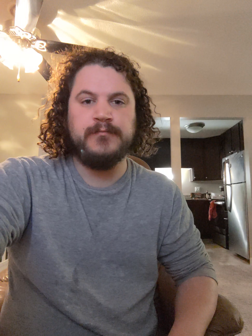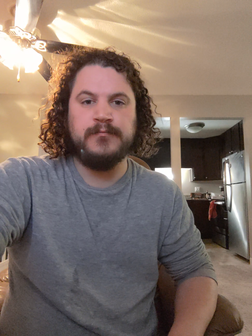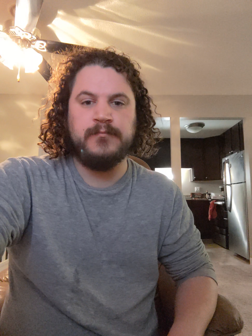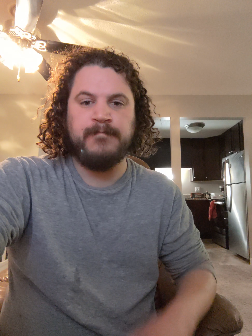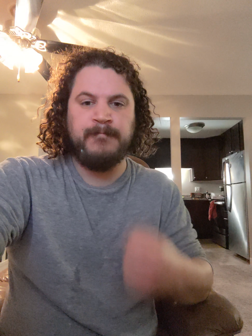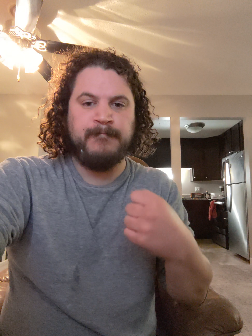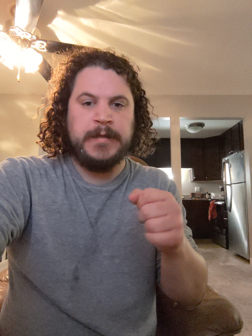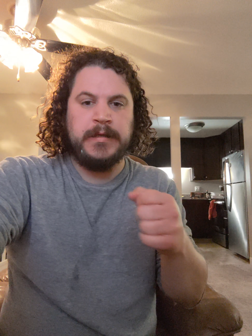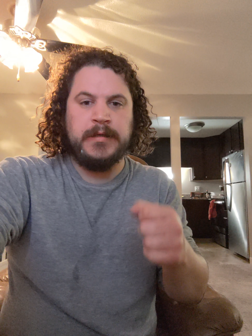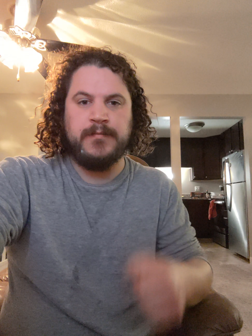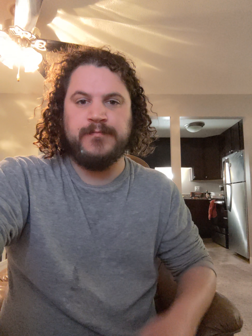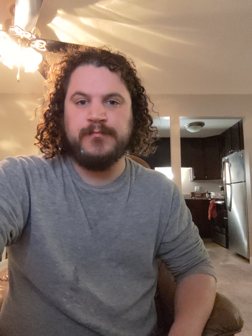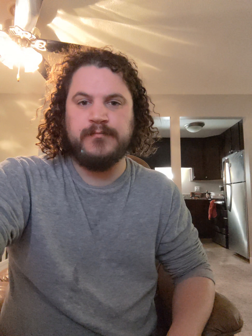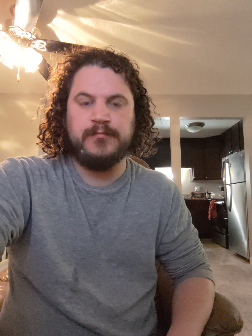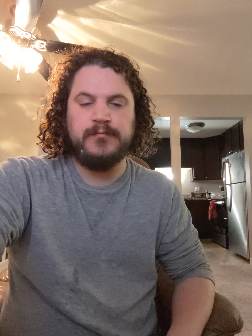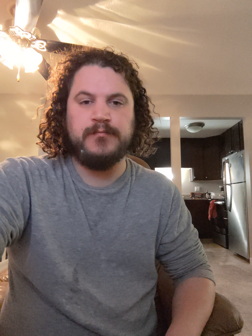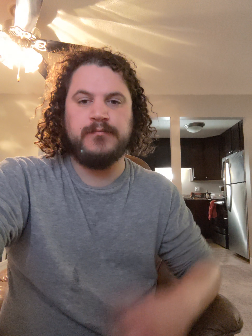make